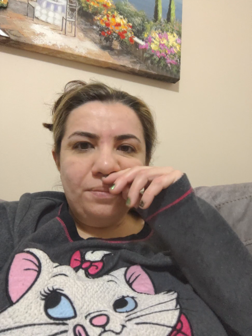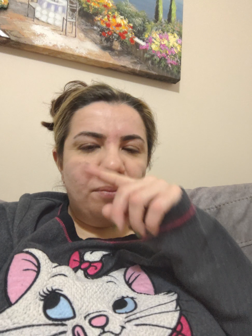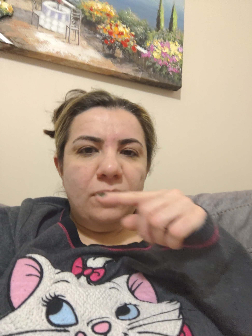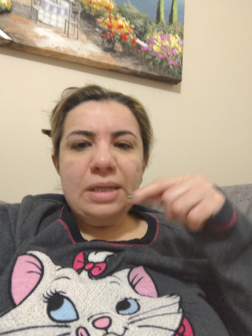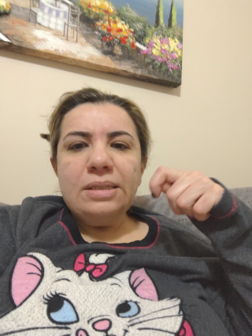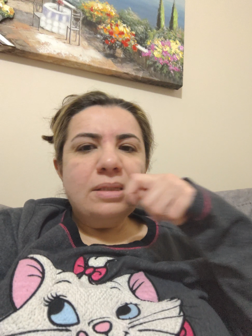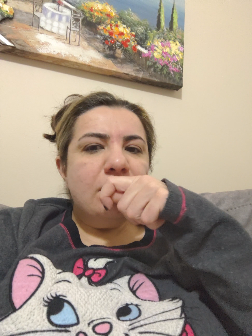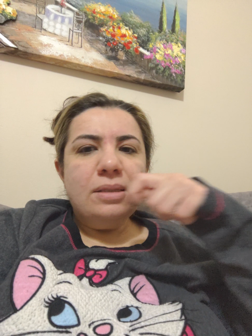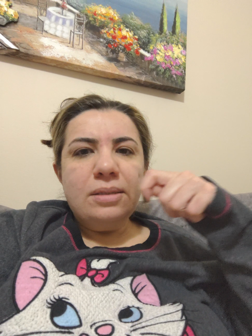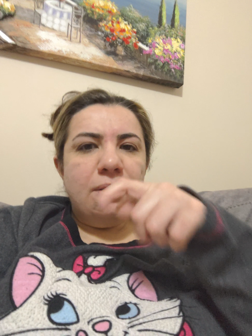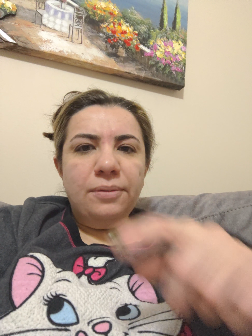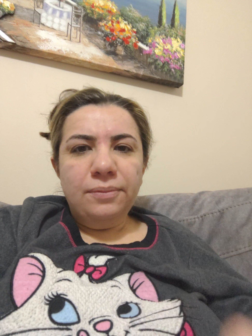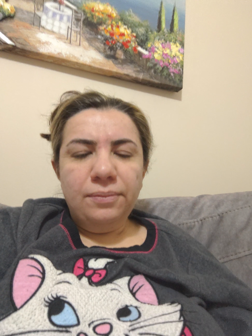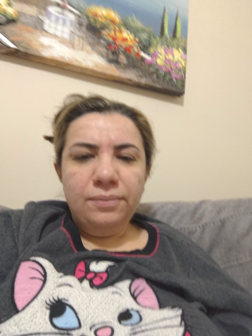toothbrush